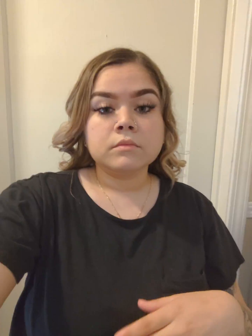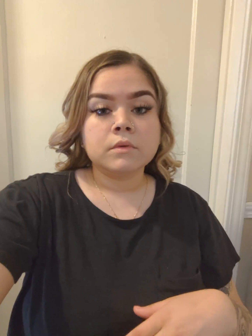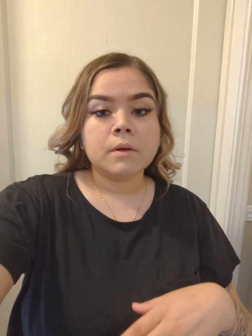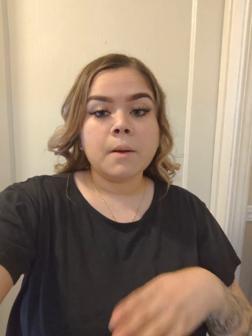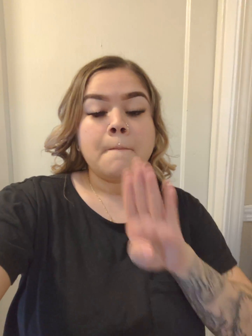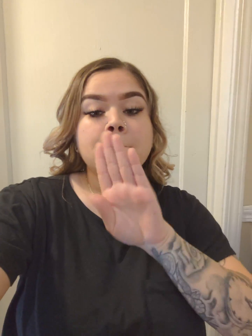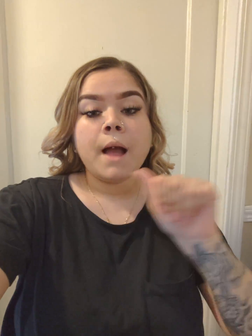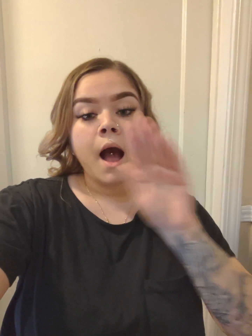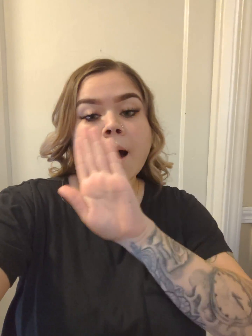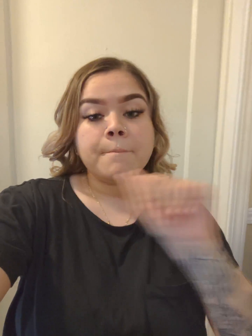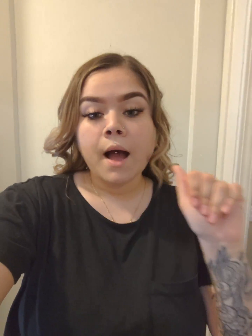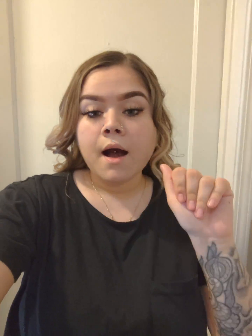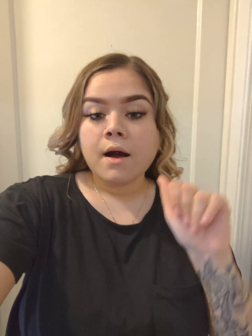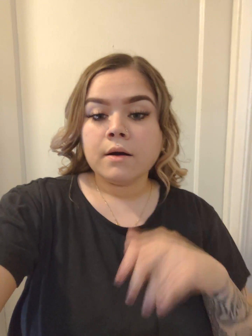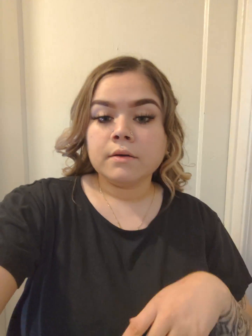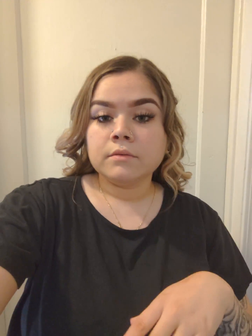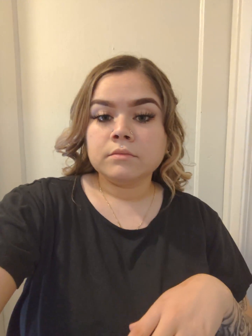baa baa